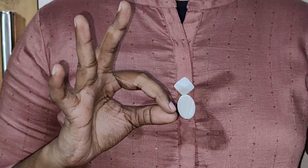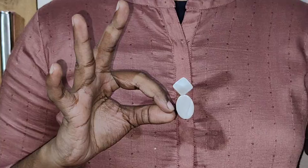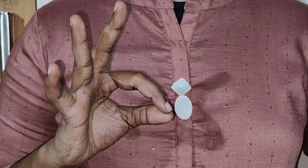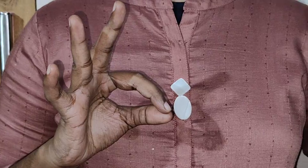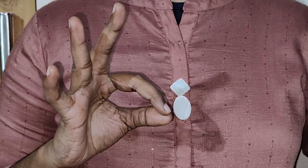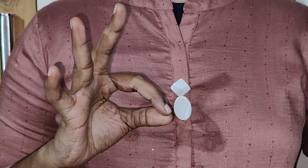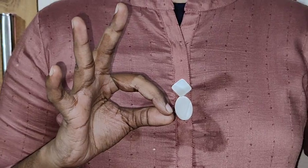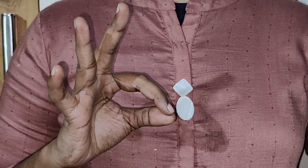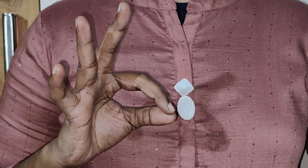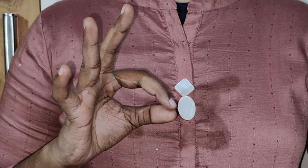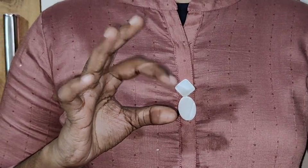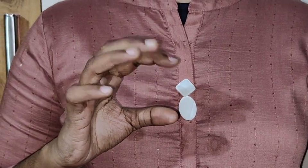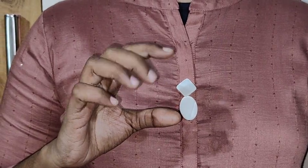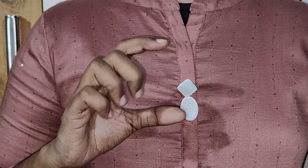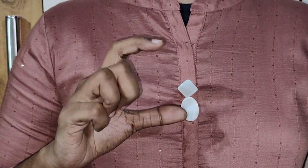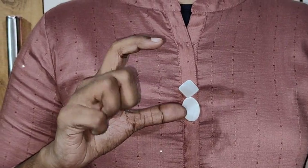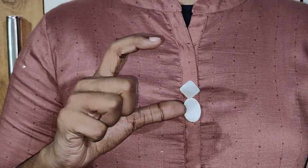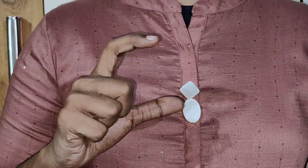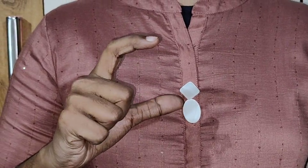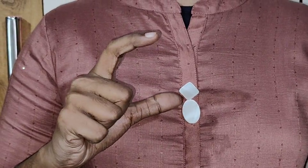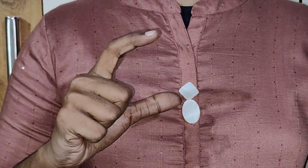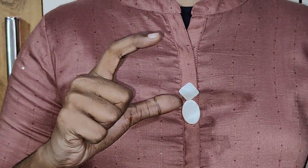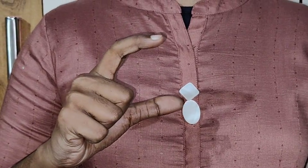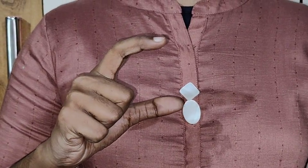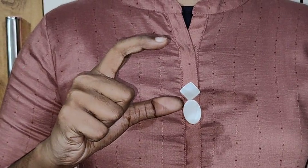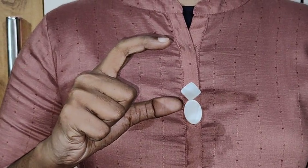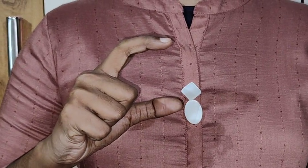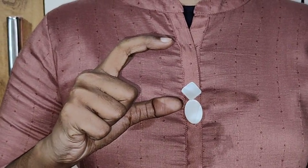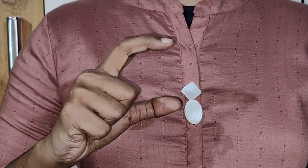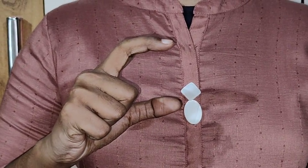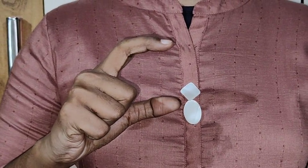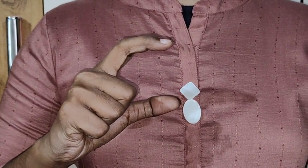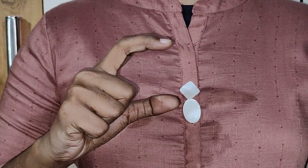ഓ